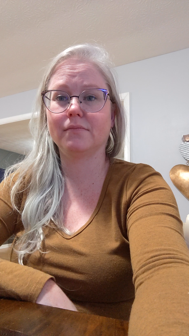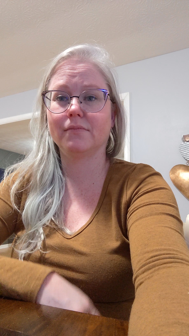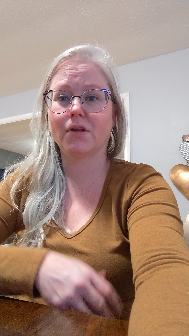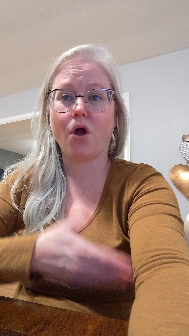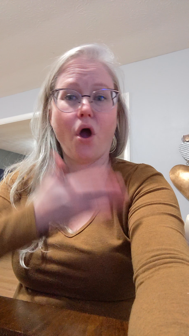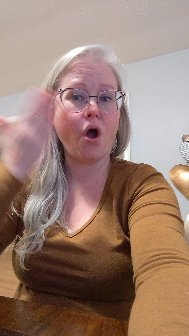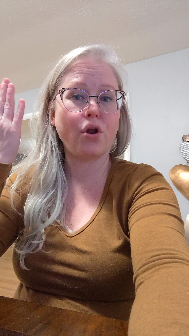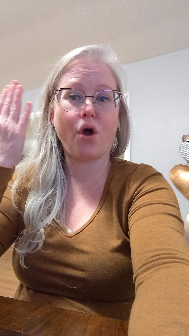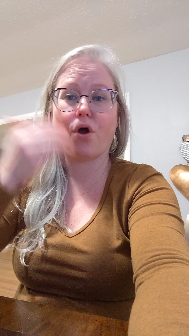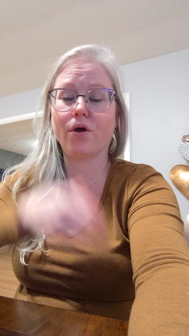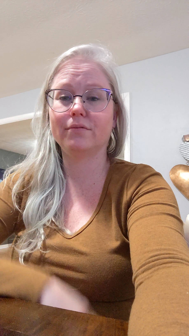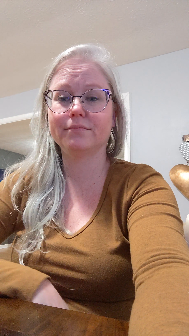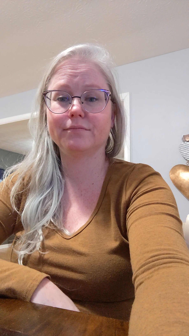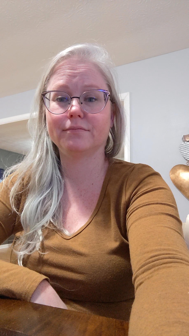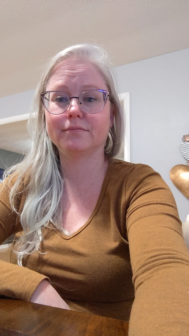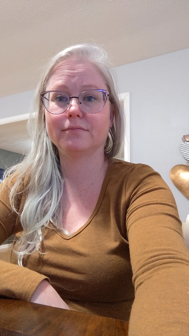all gone